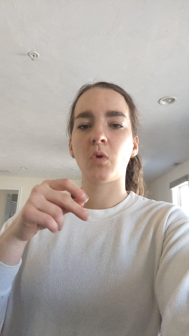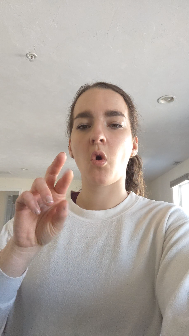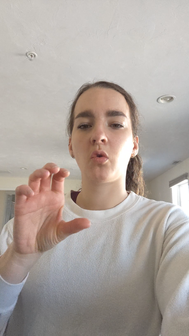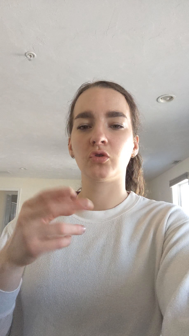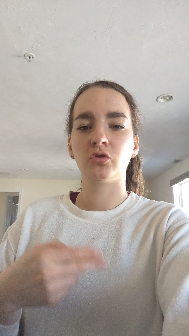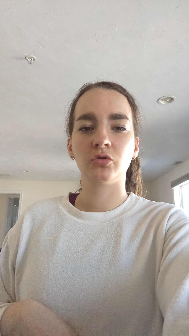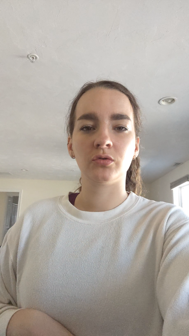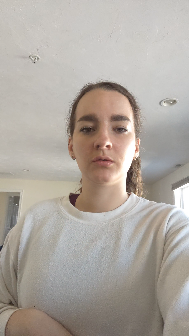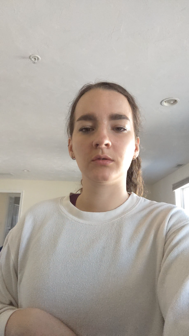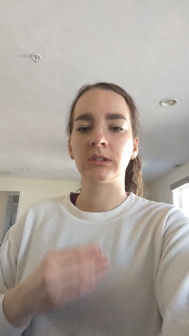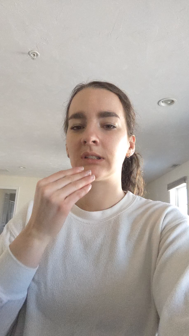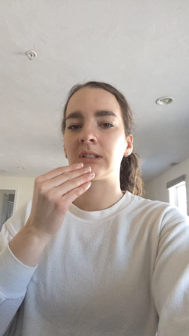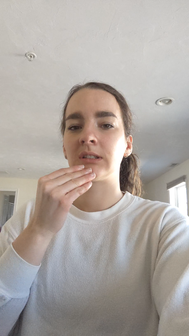eat